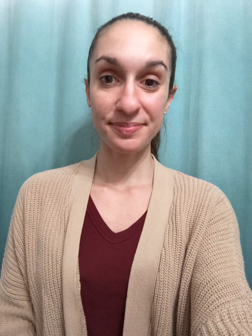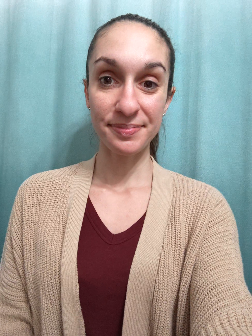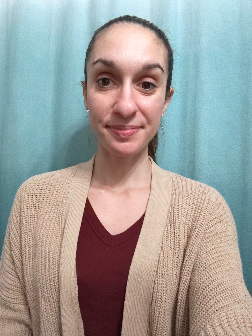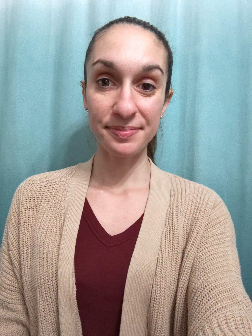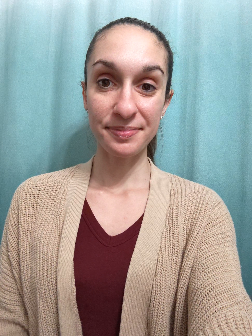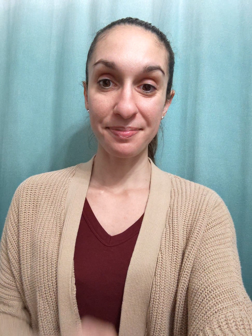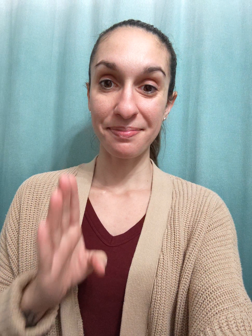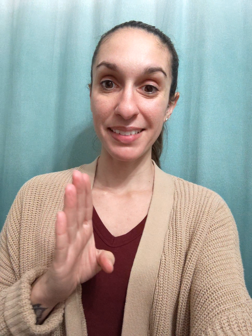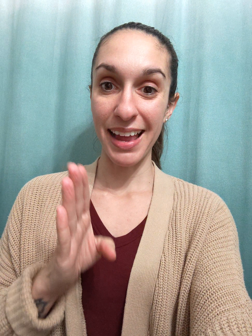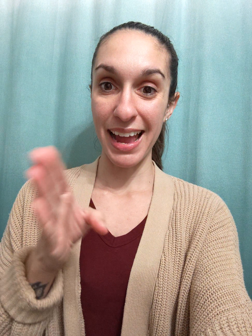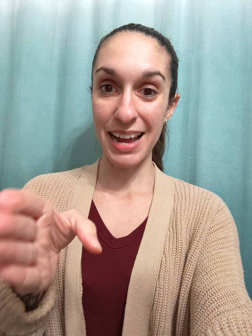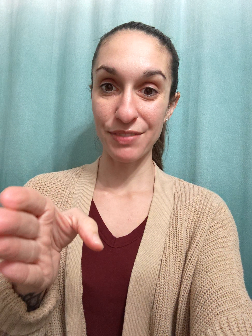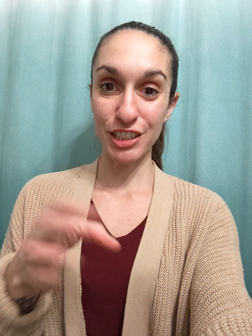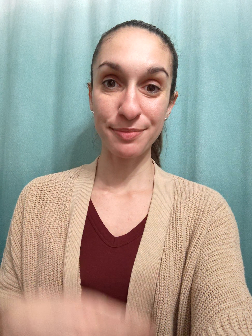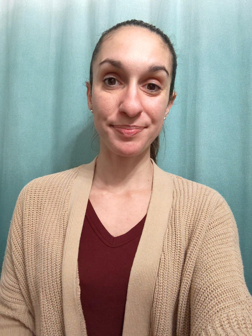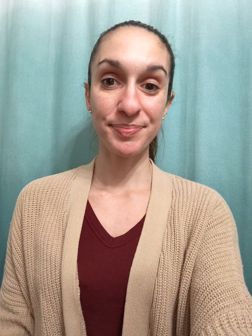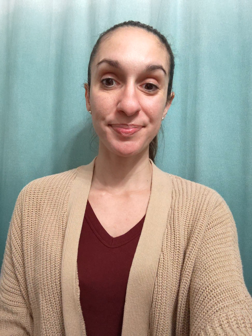after